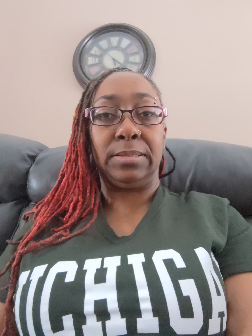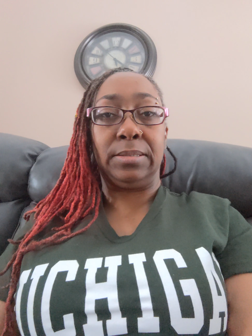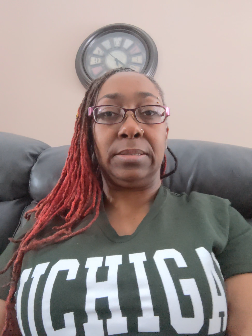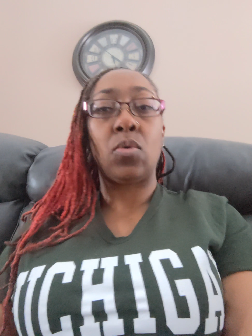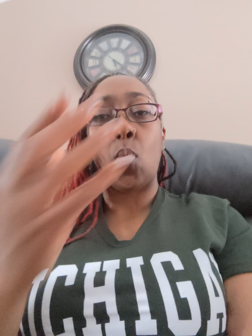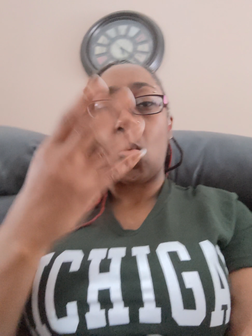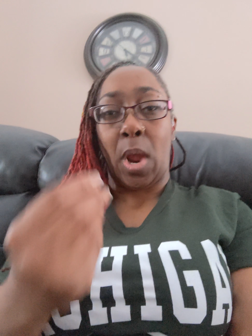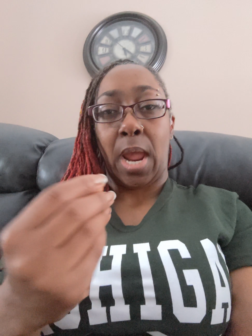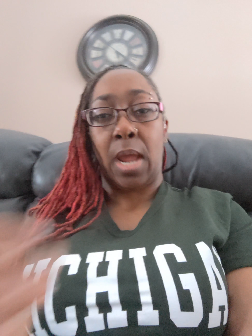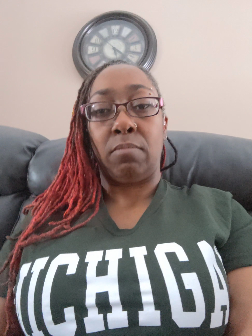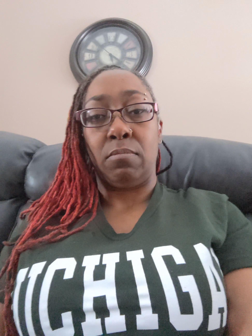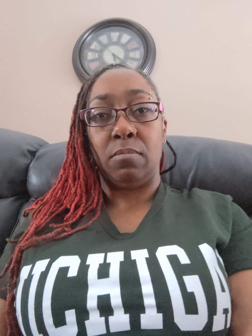wet